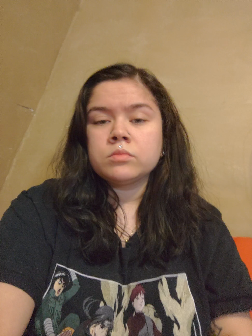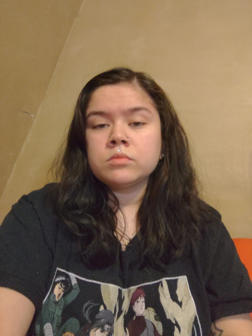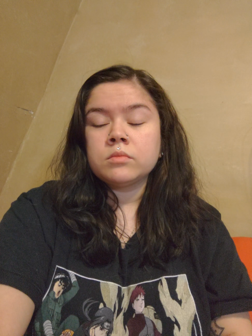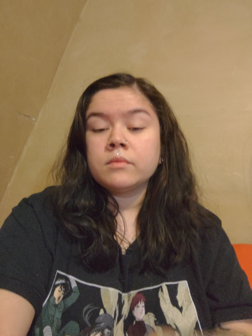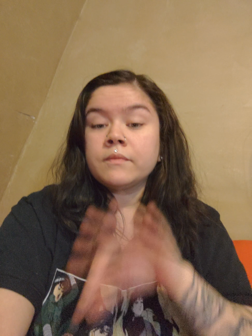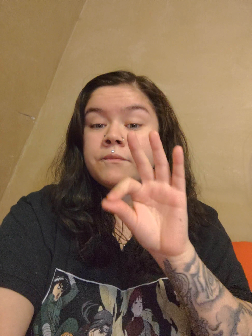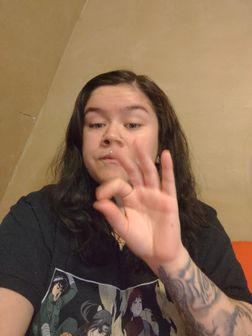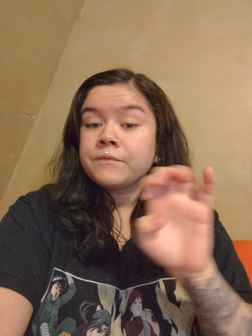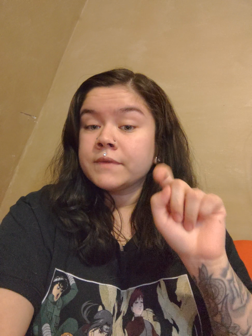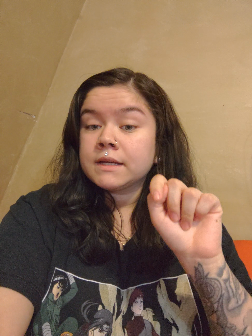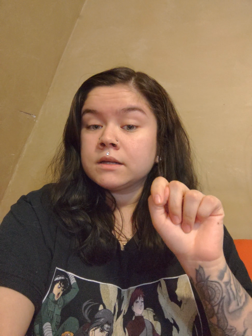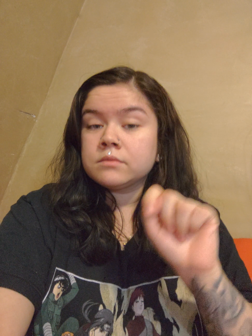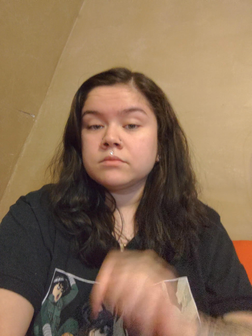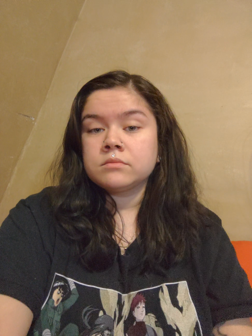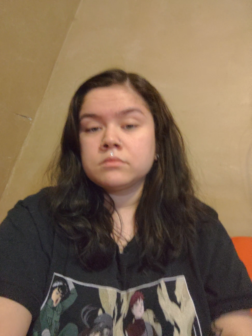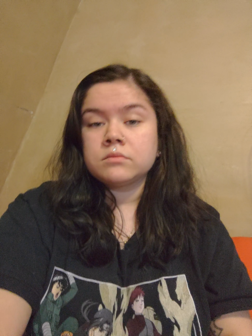feet